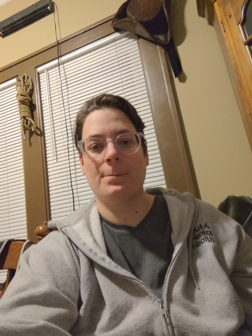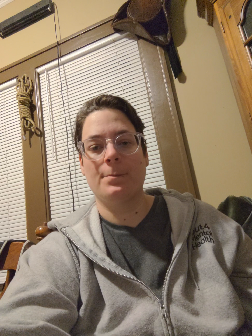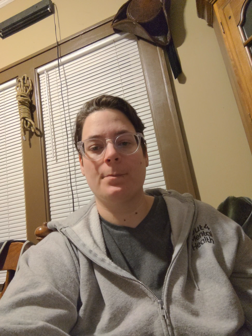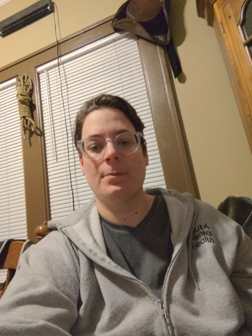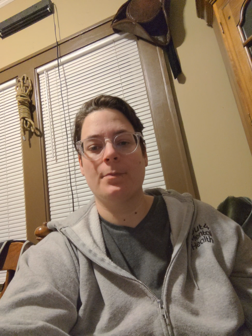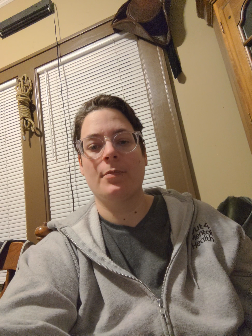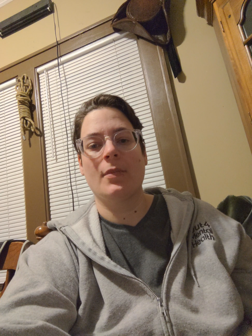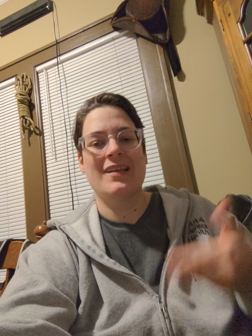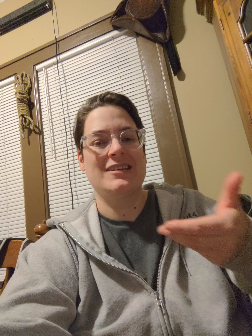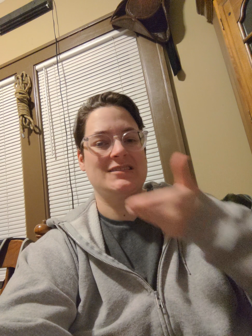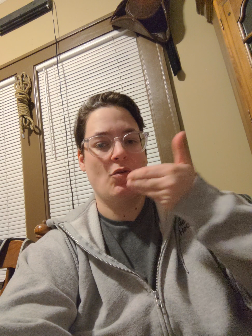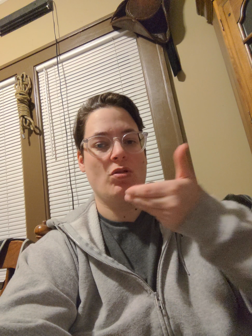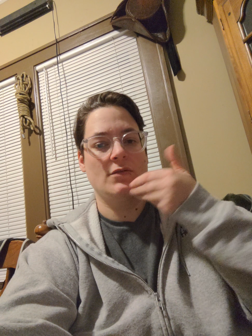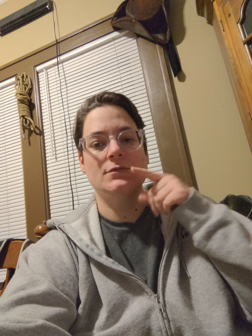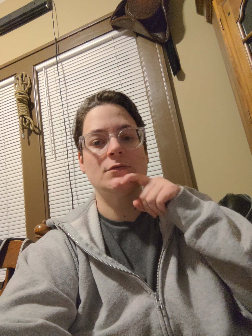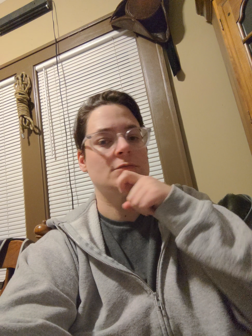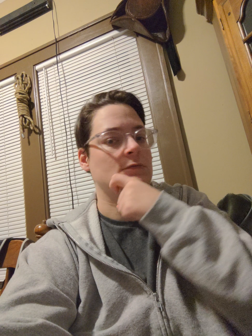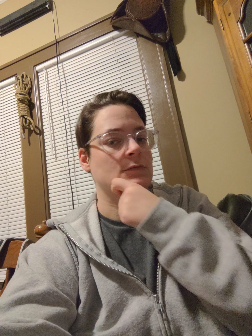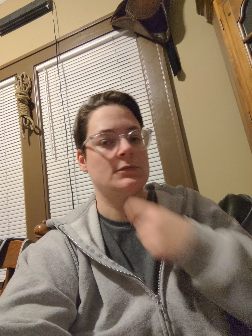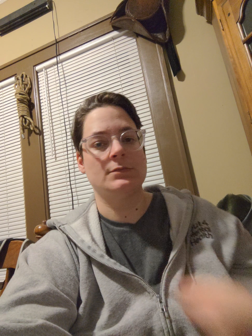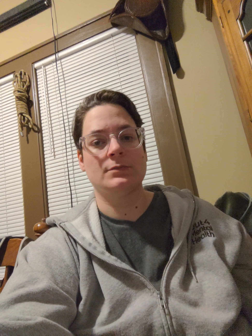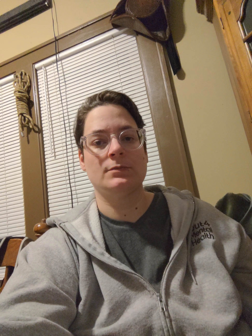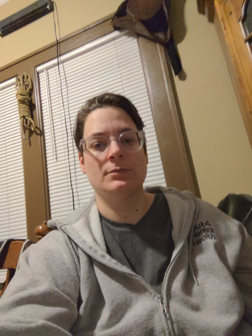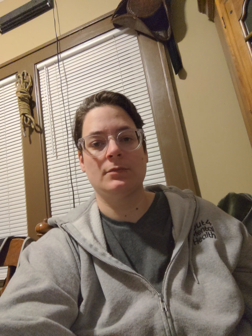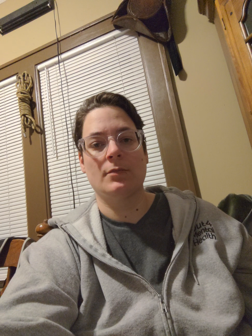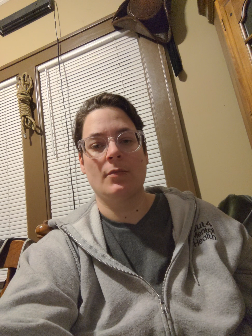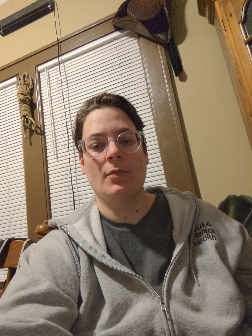cereal